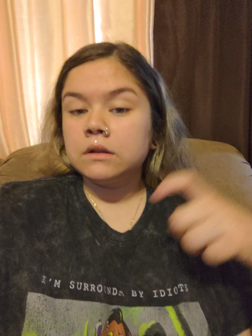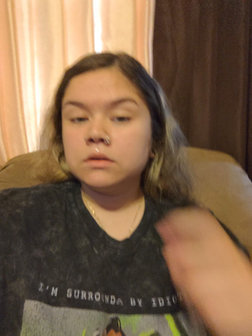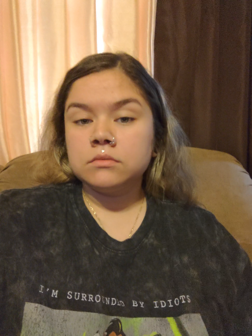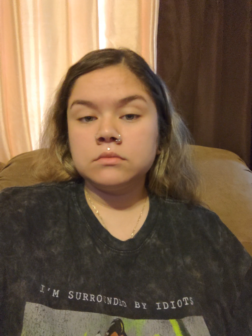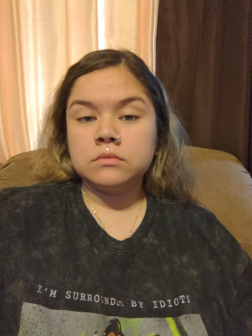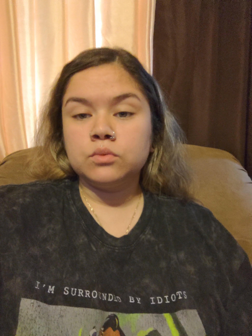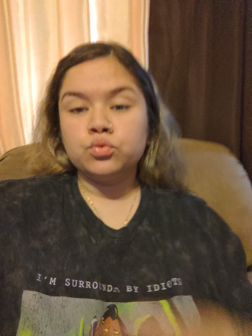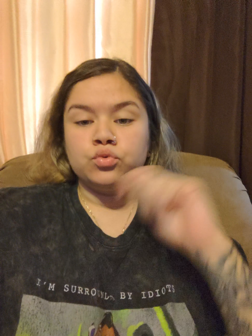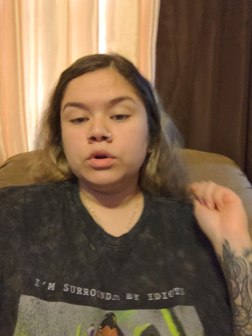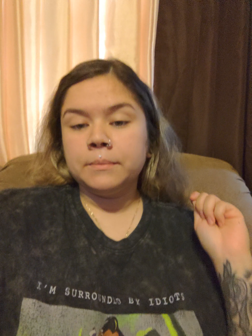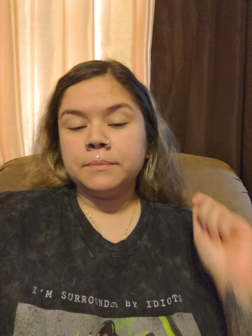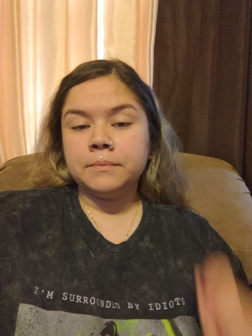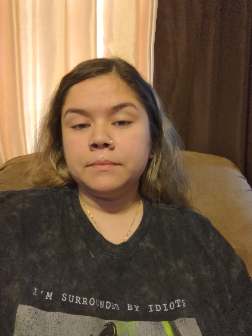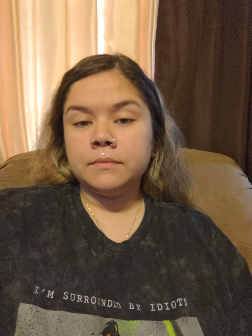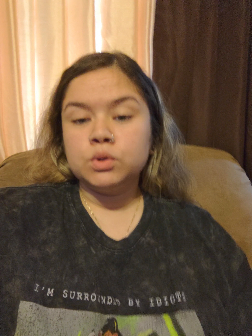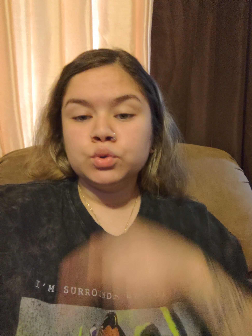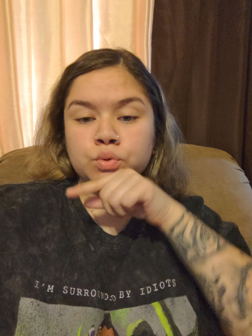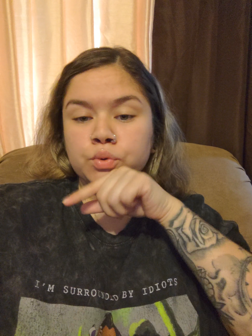rip